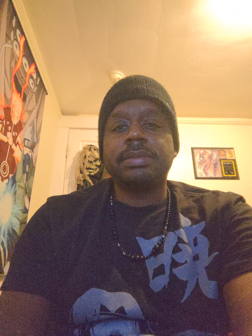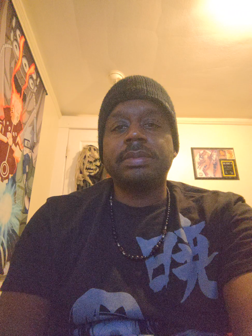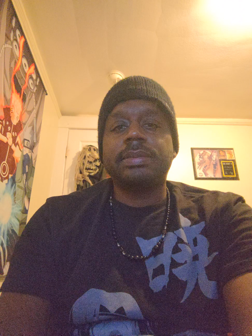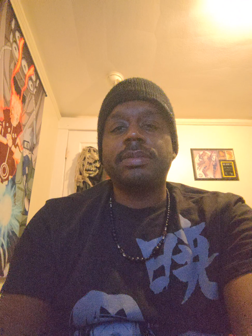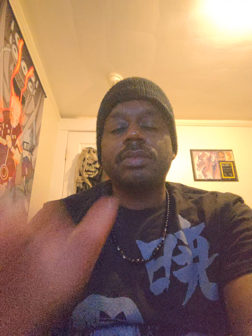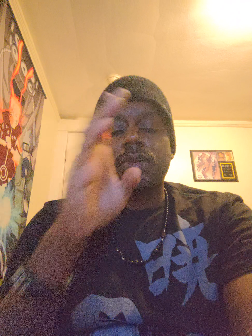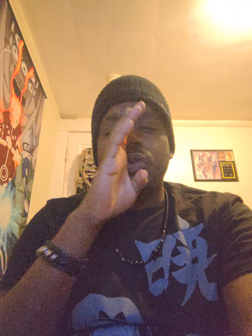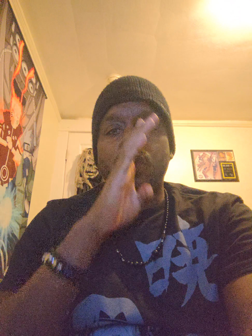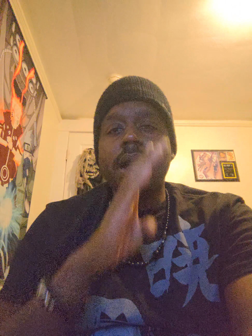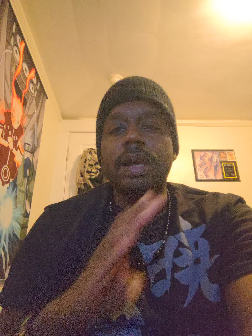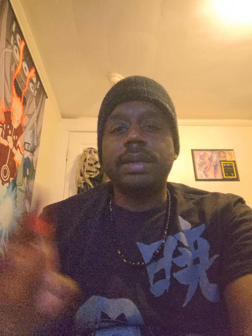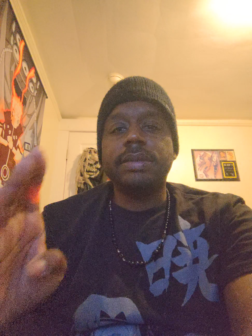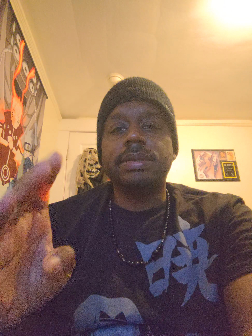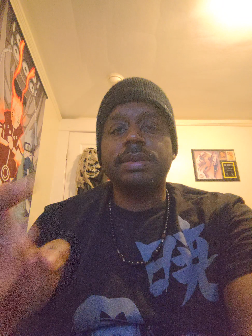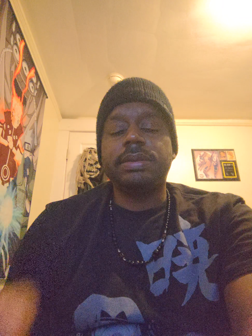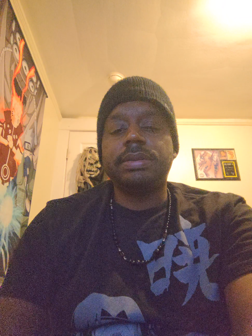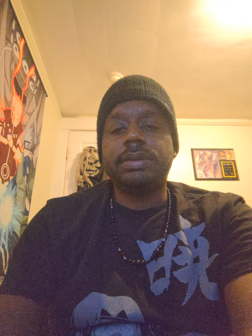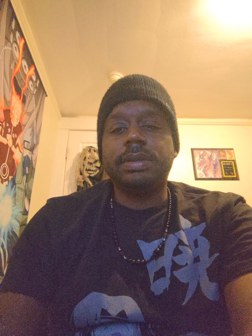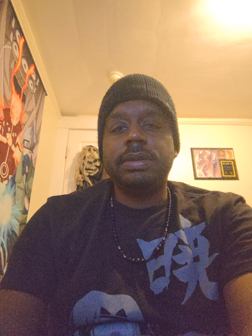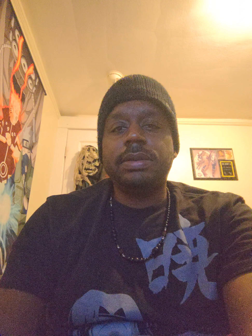quiet